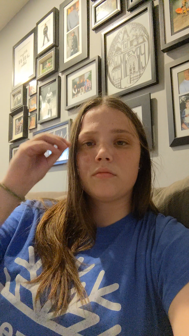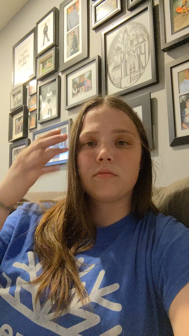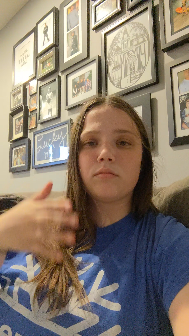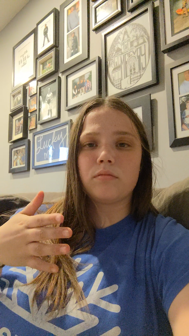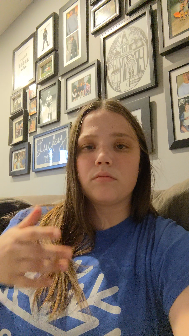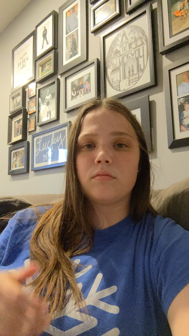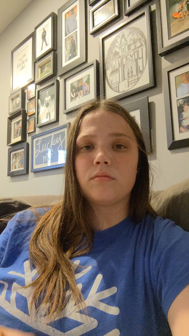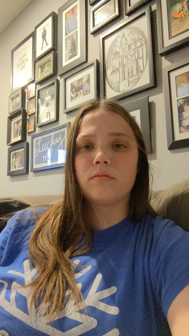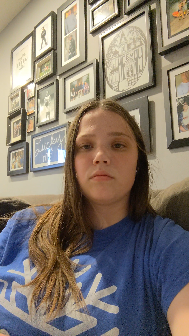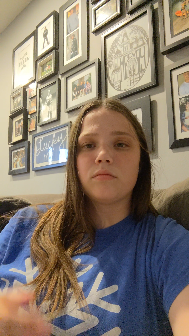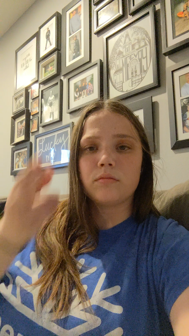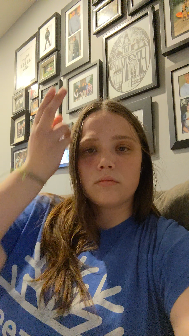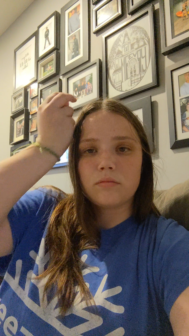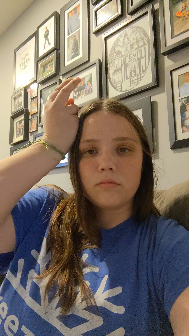bunny